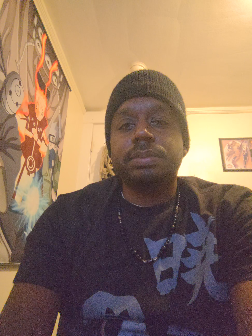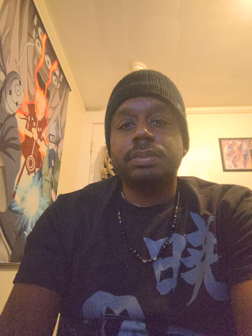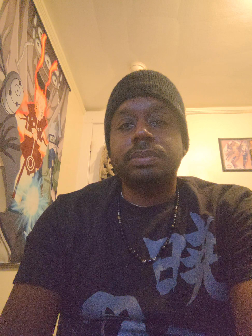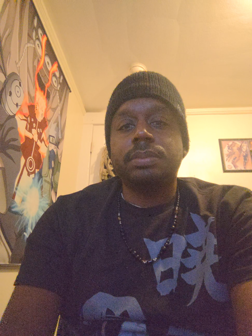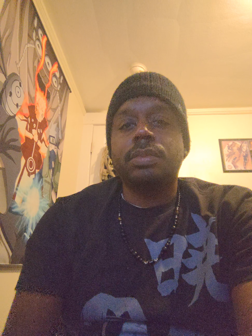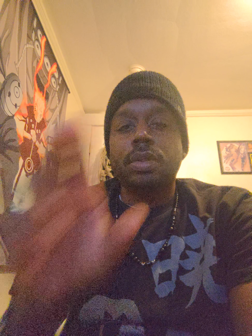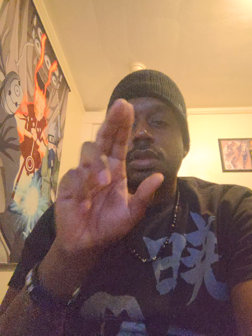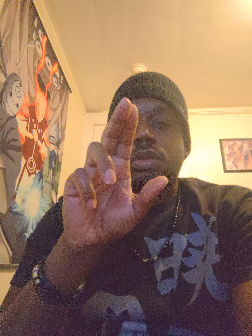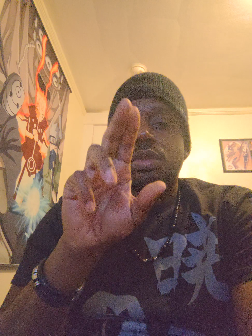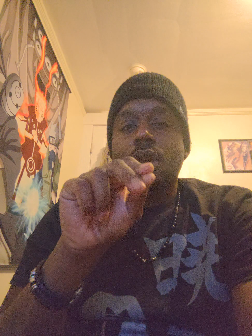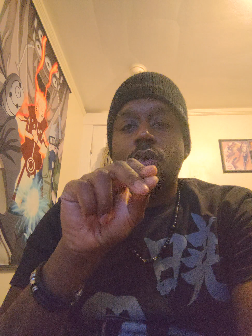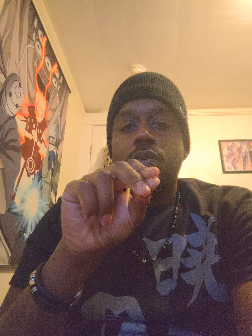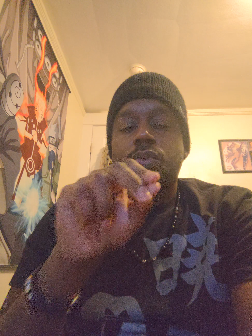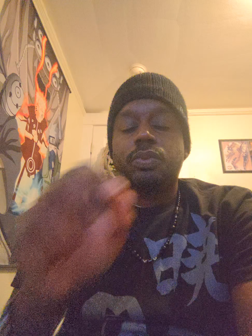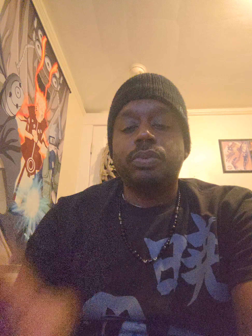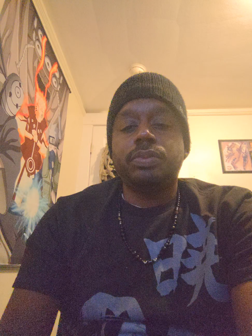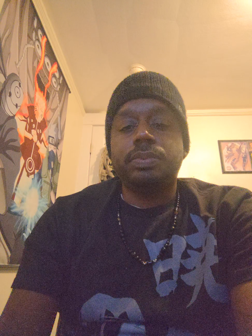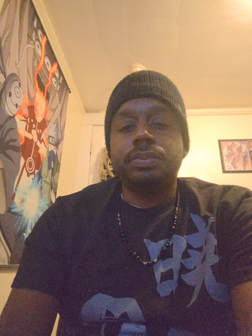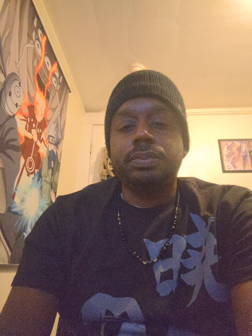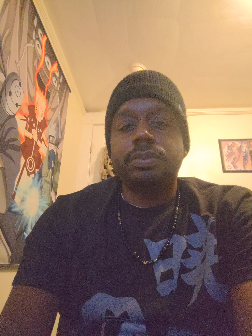no